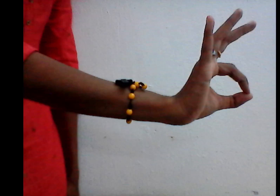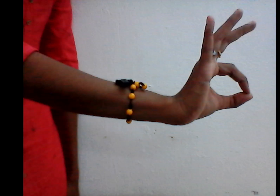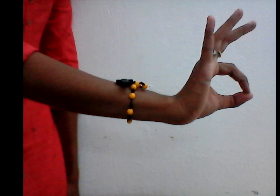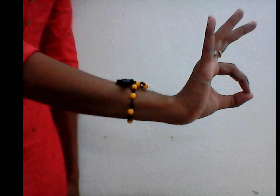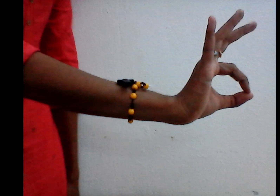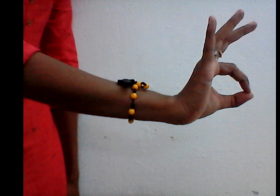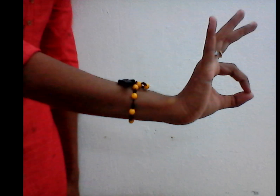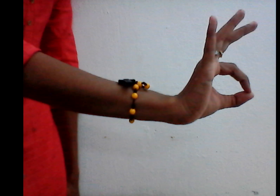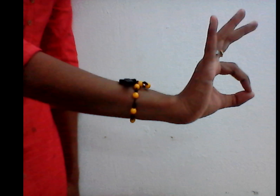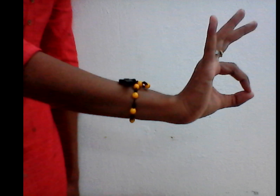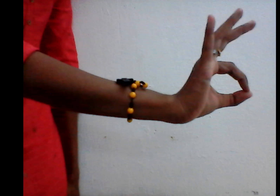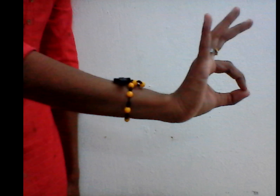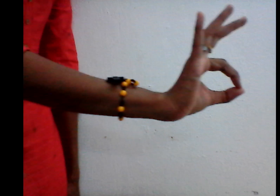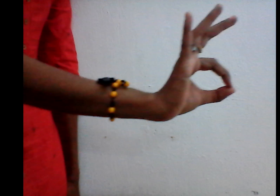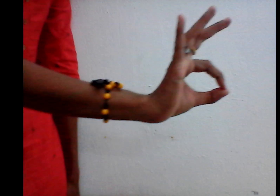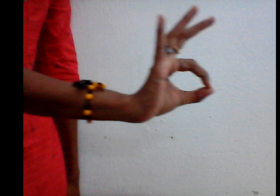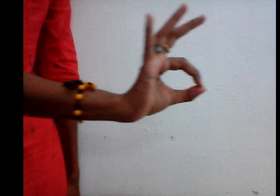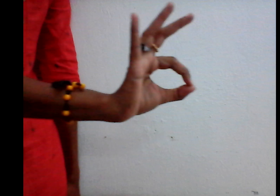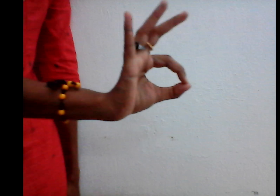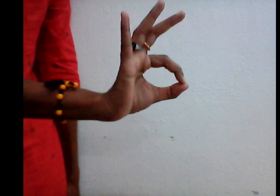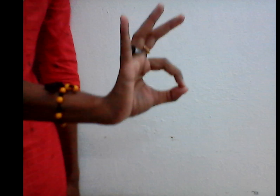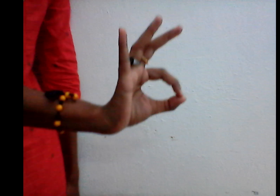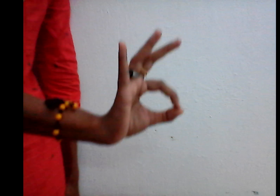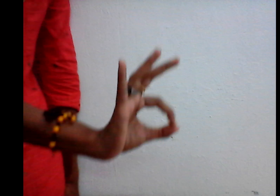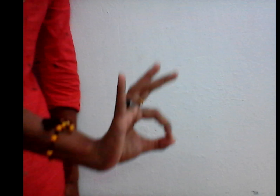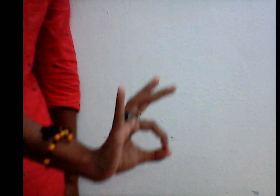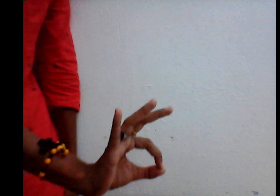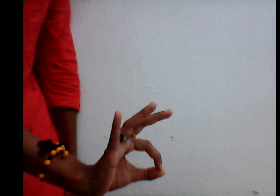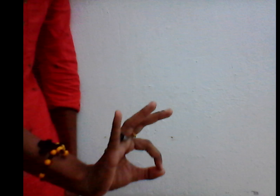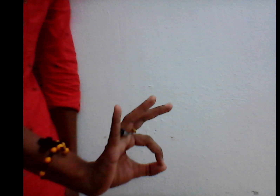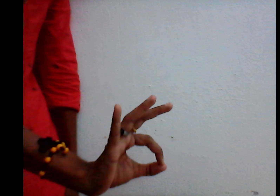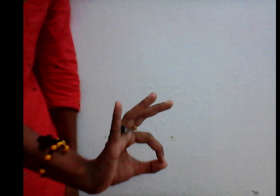ഔ